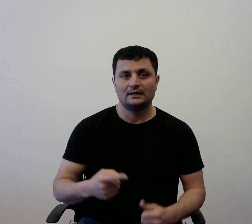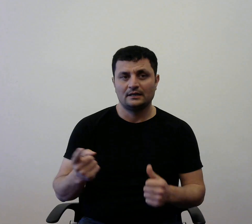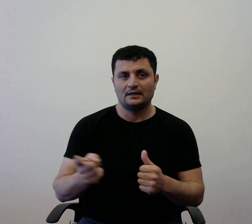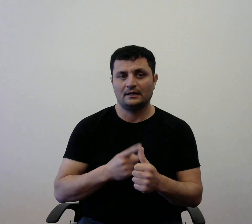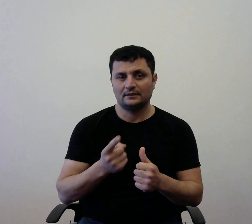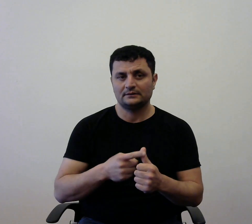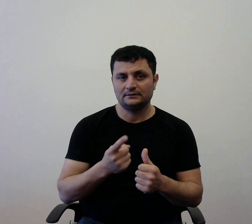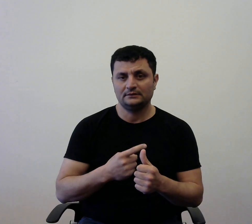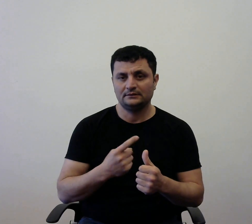ad